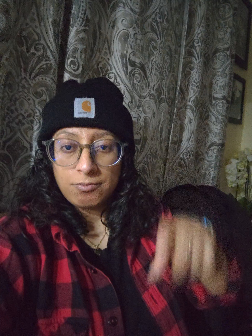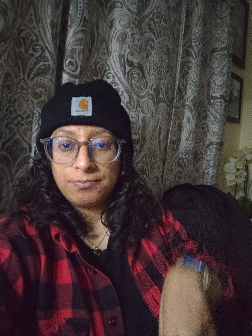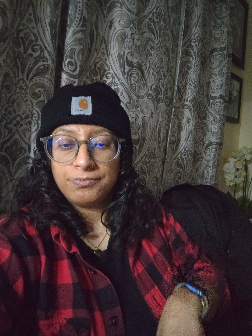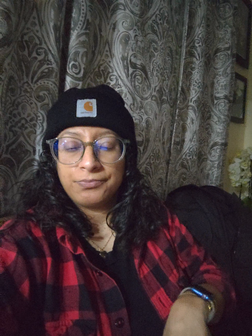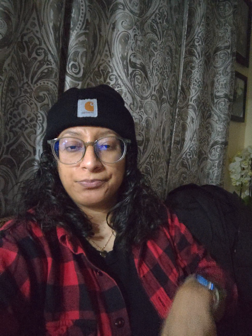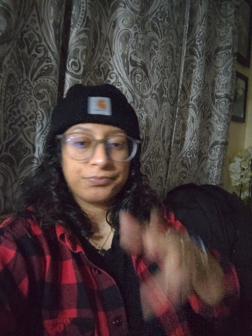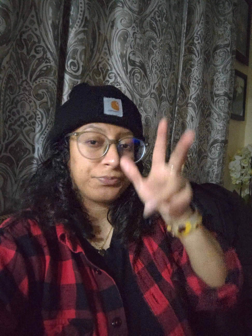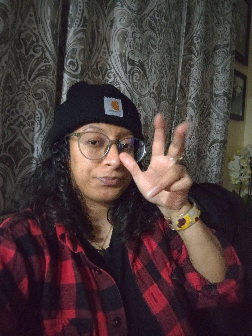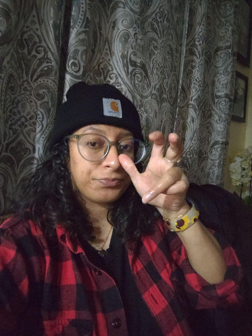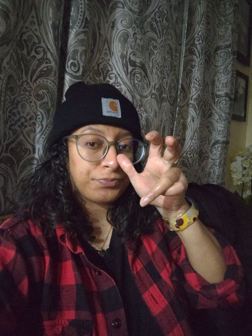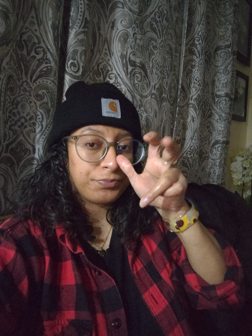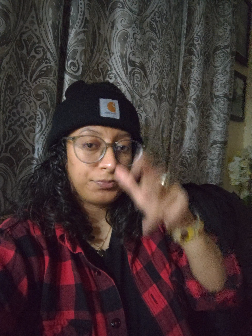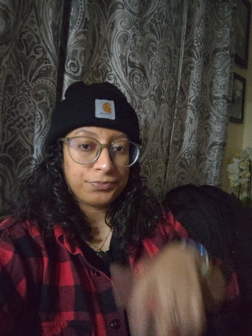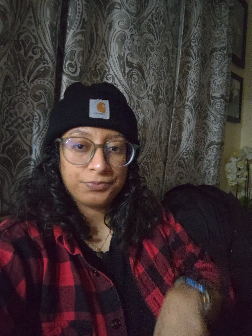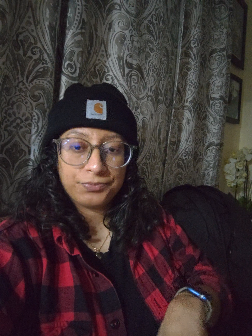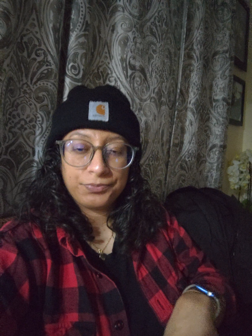bug